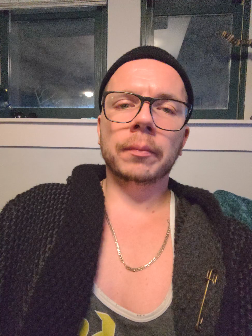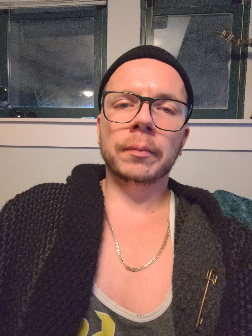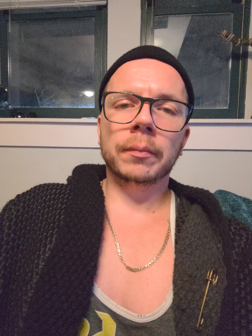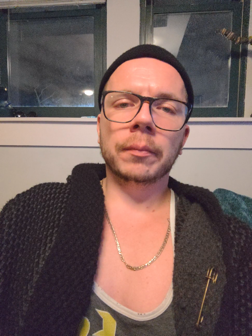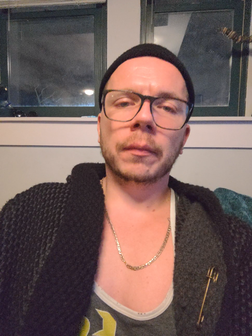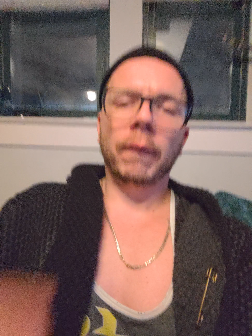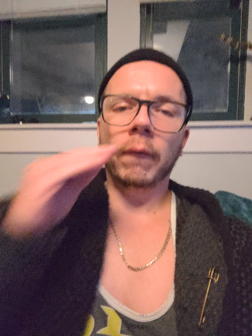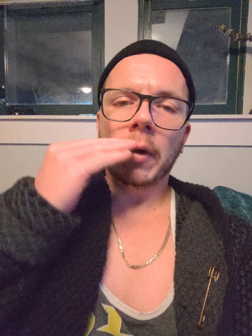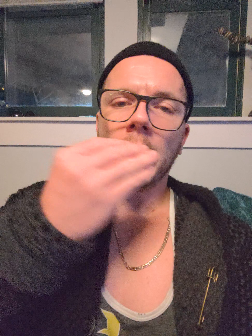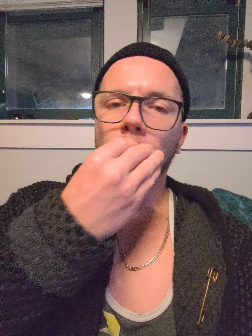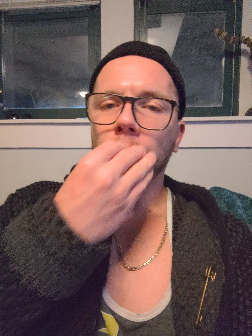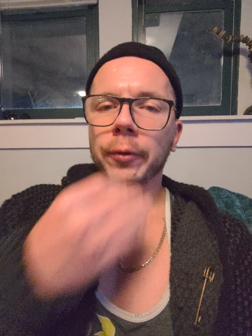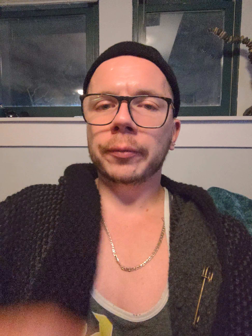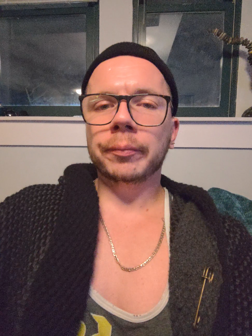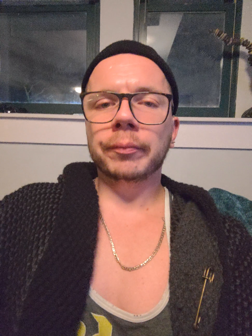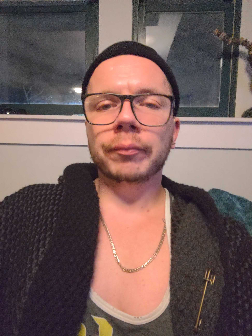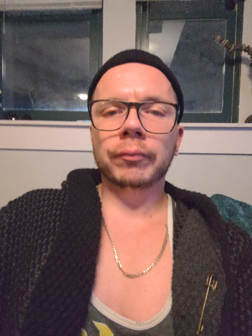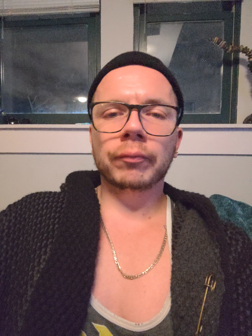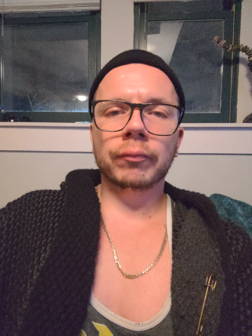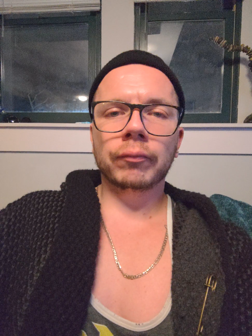flower